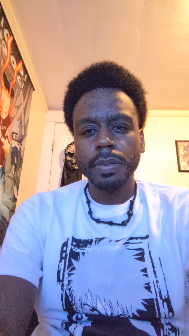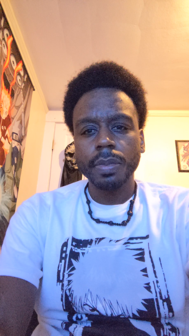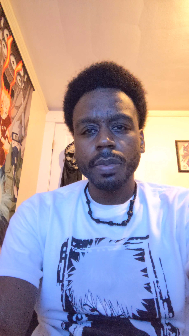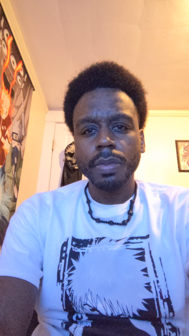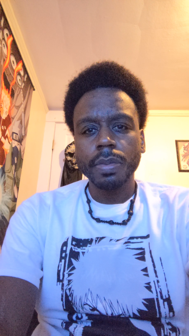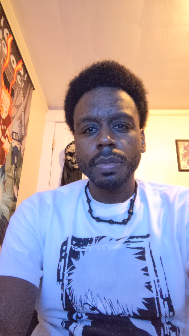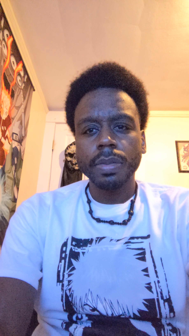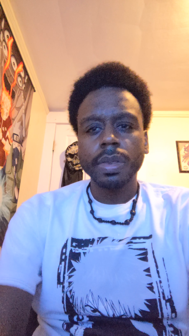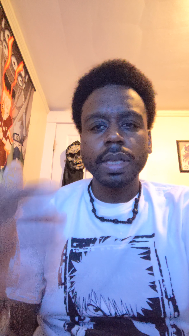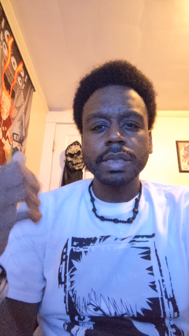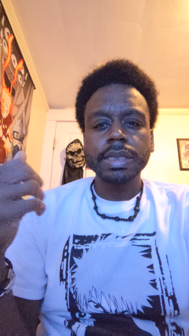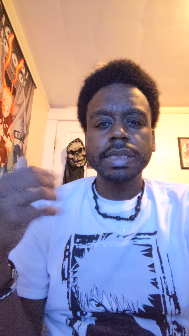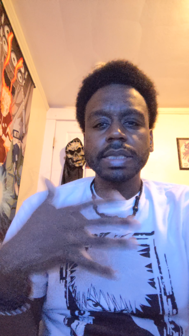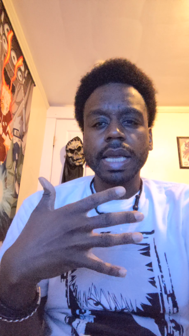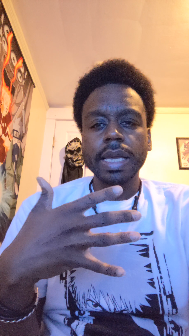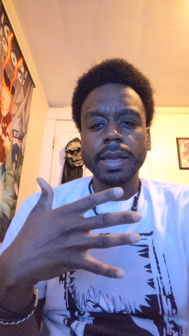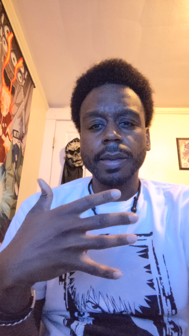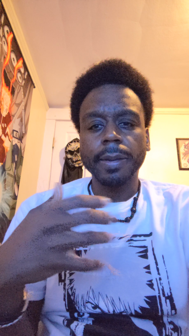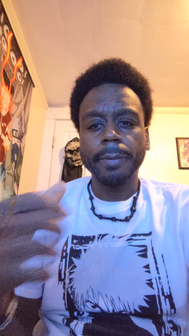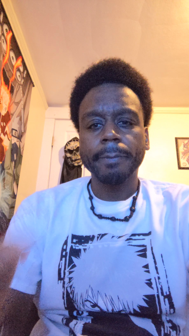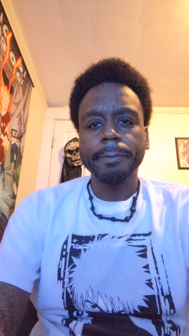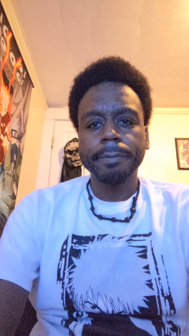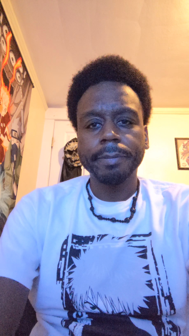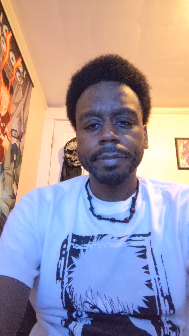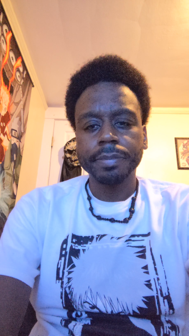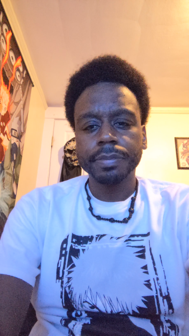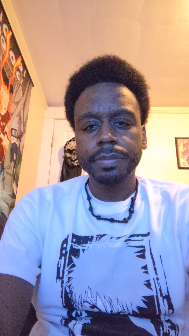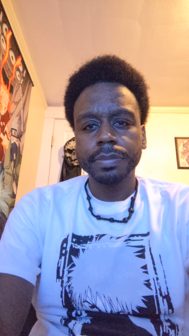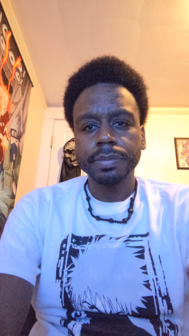scared